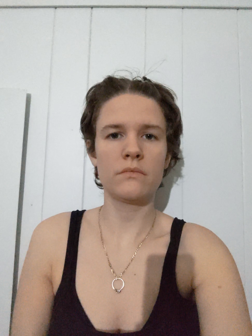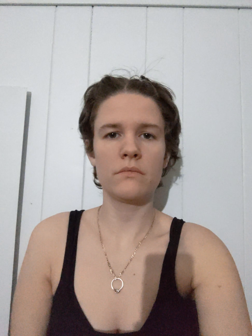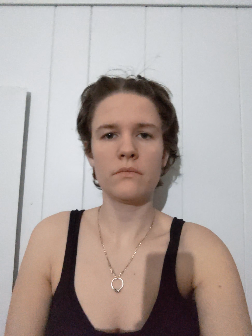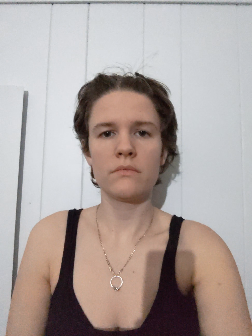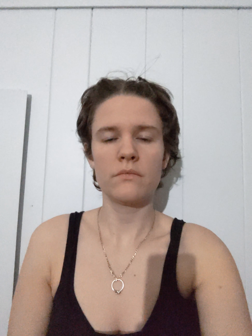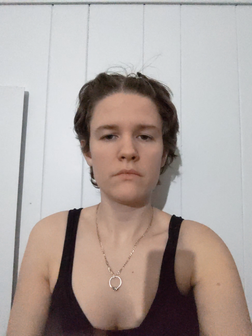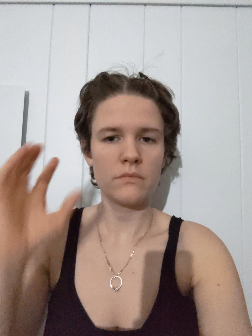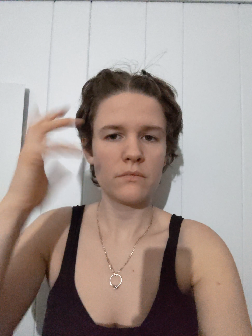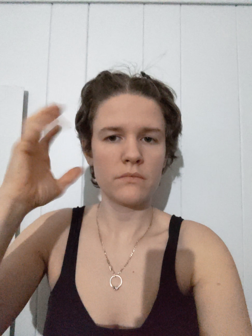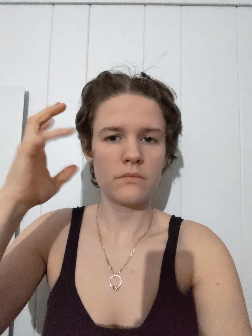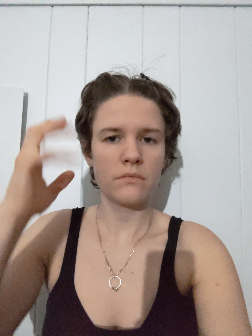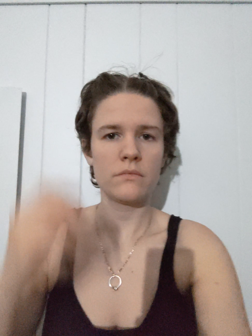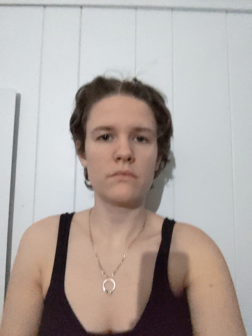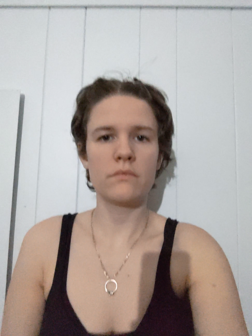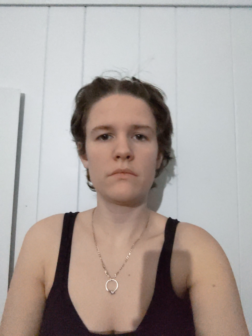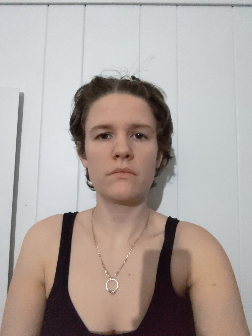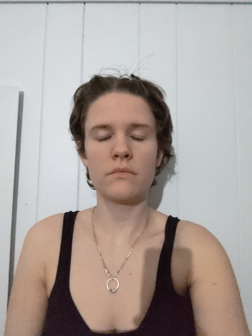radio